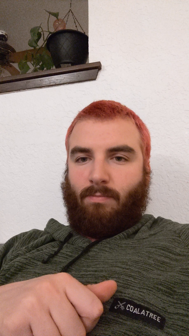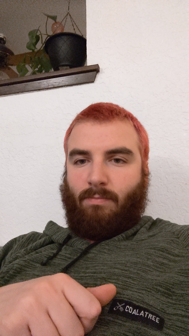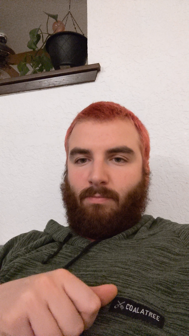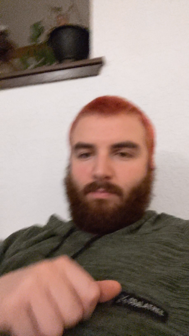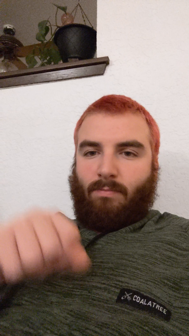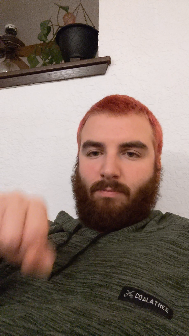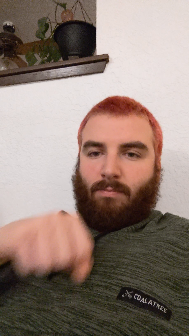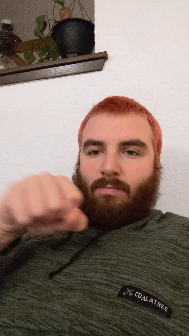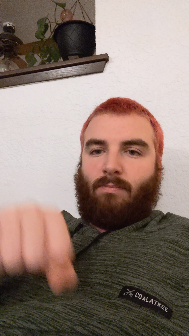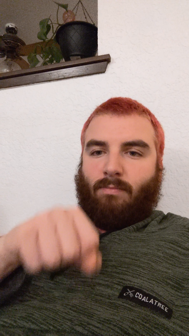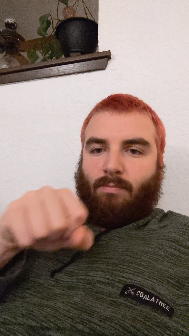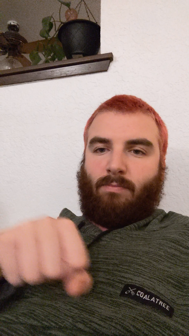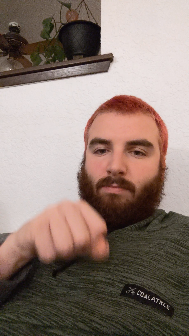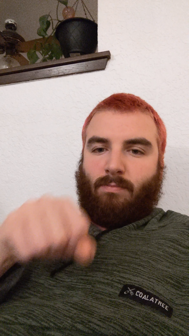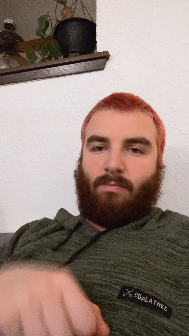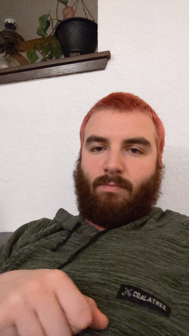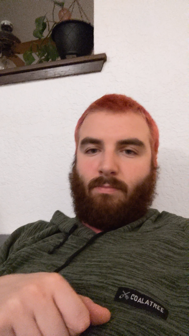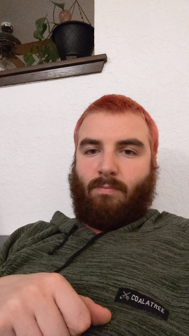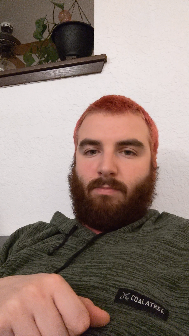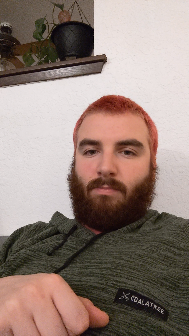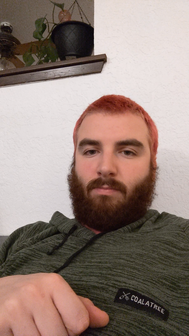bicycle